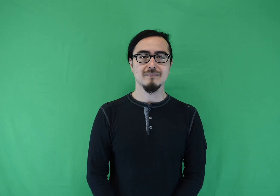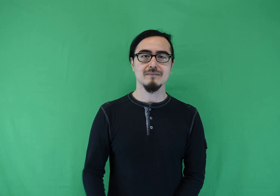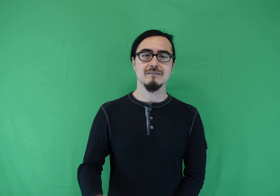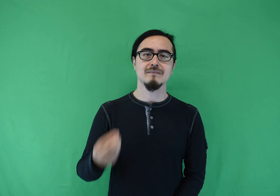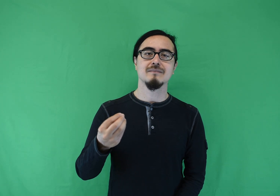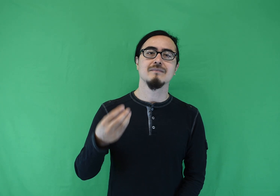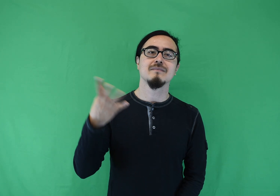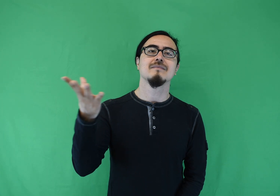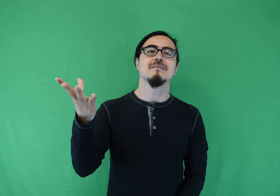cuánto